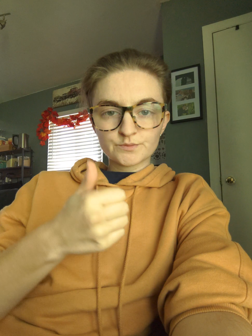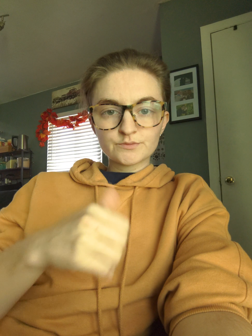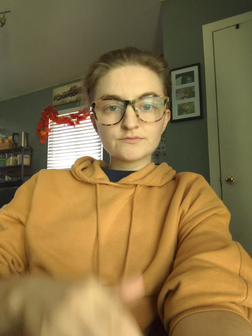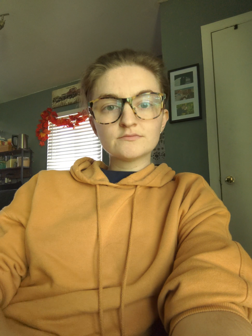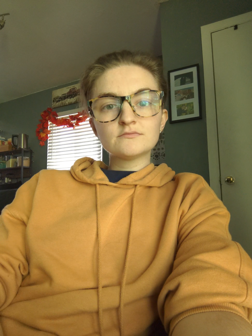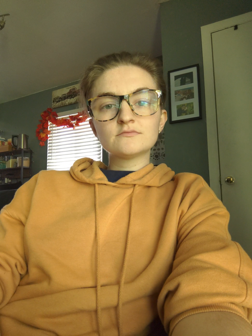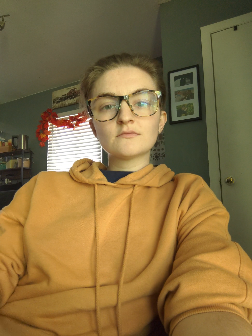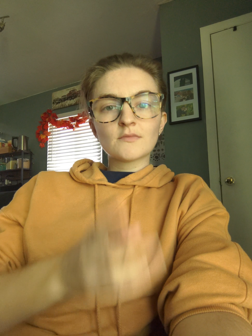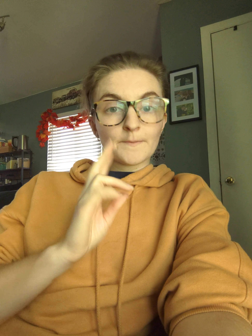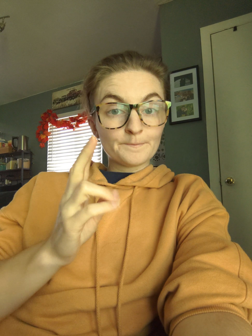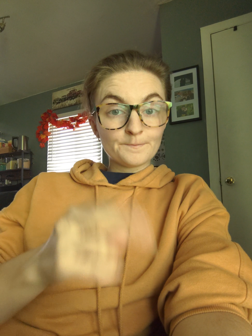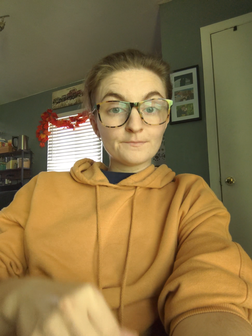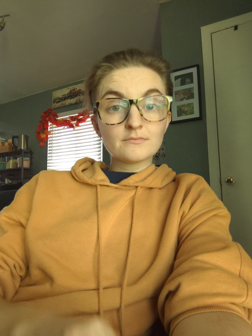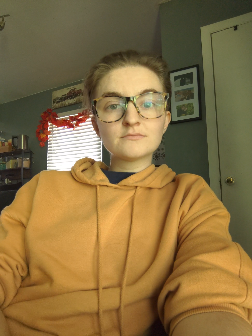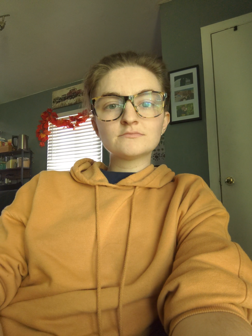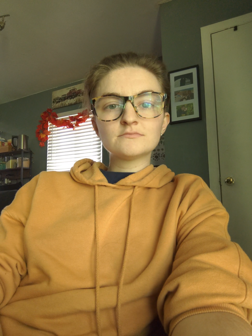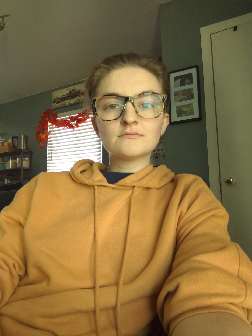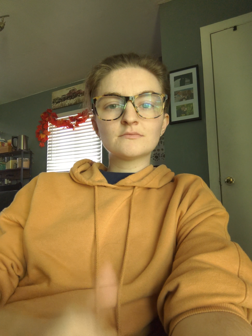hurry